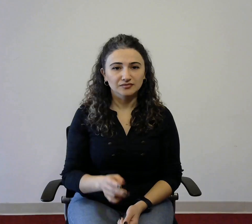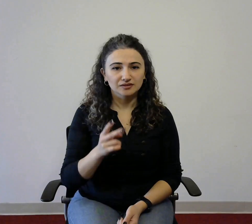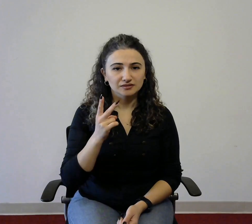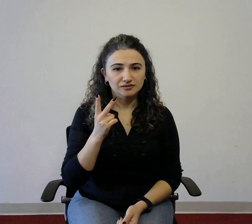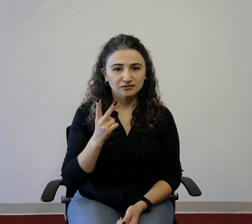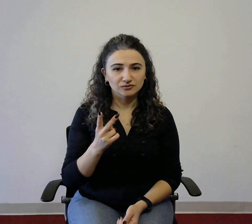ıkı